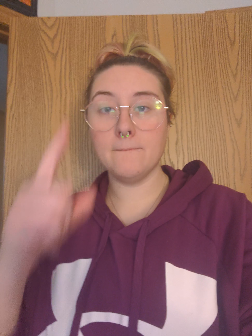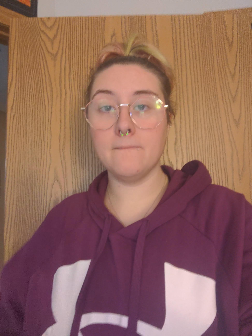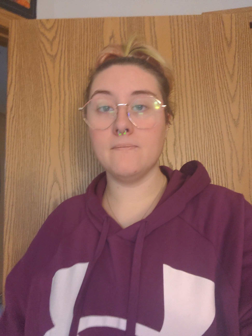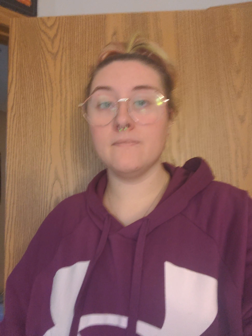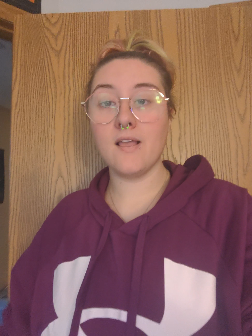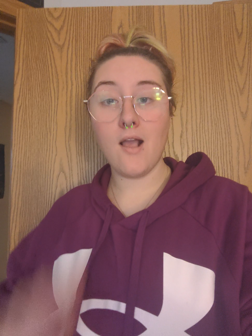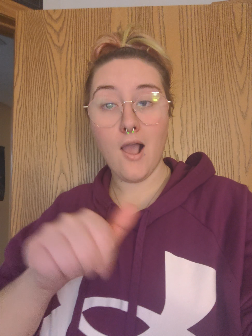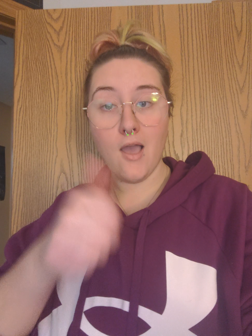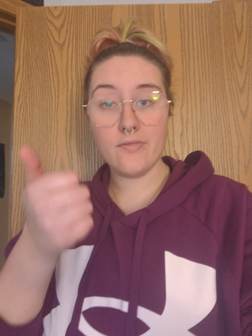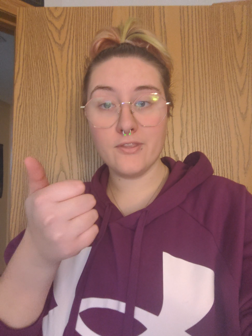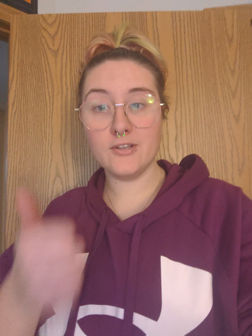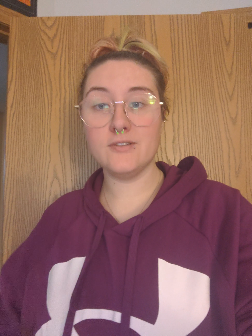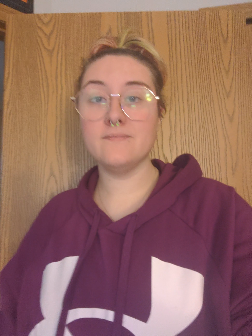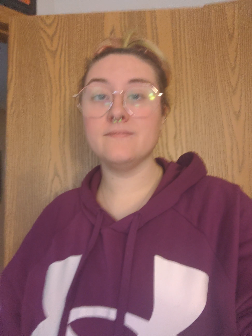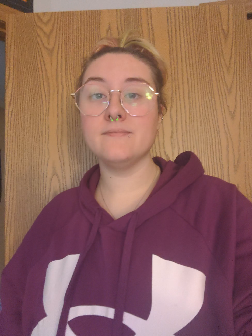another